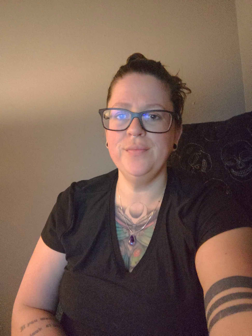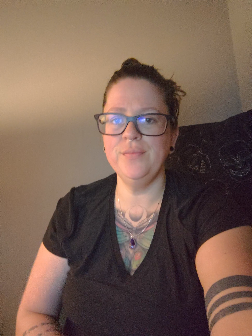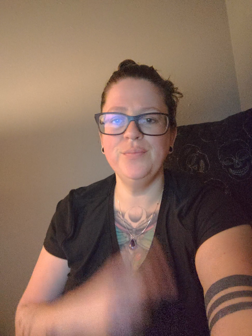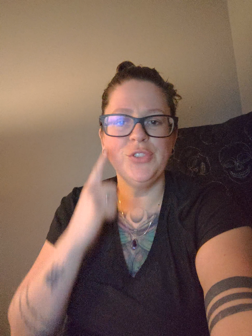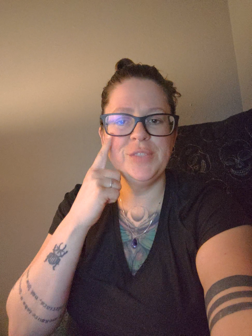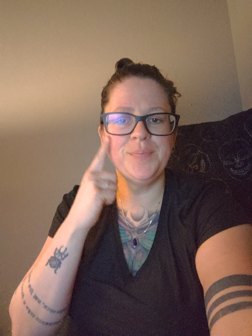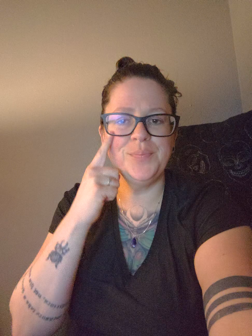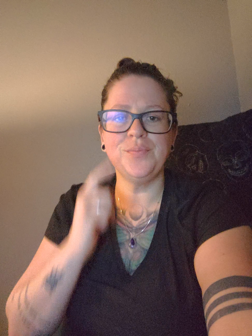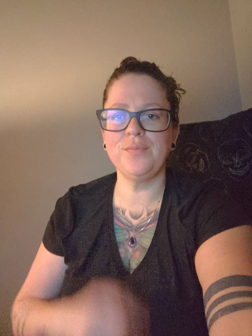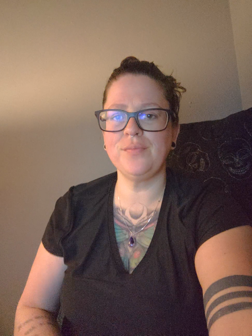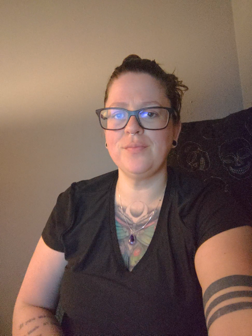cheek